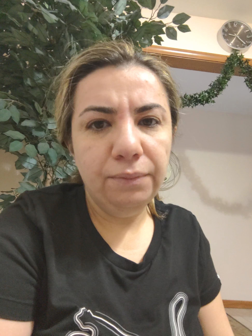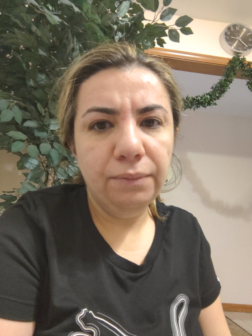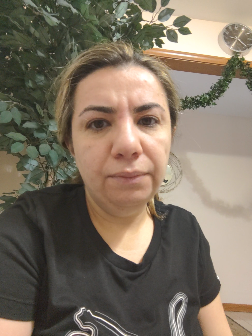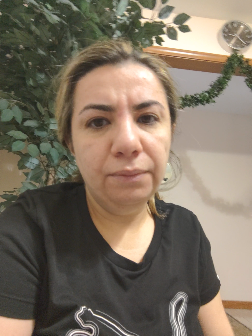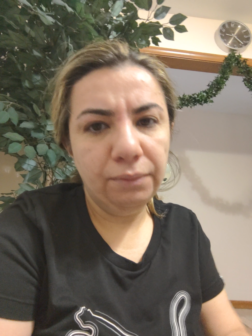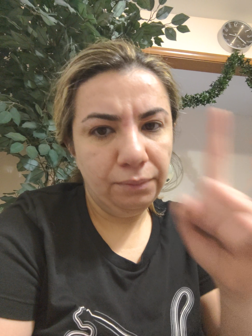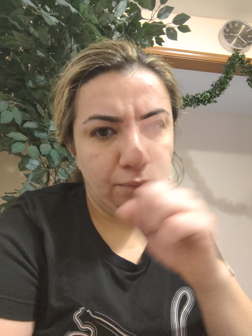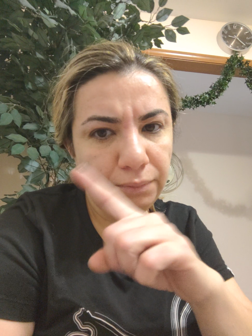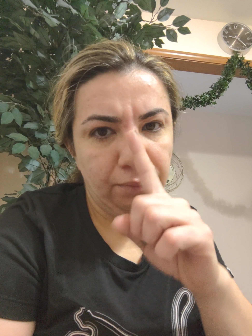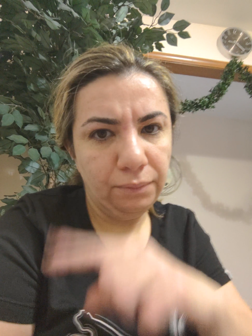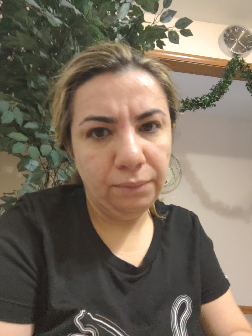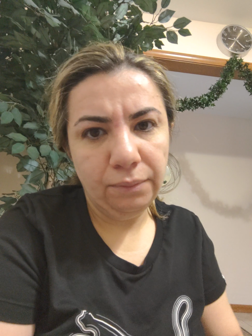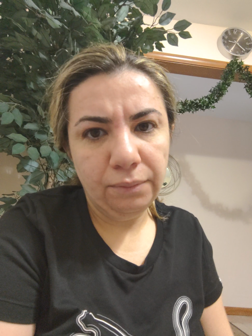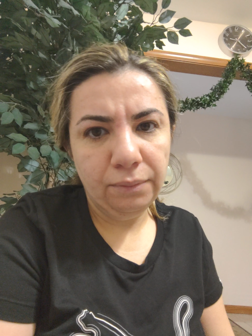mouse